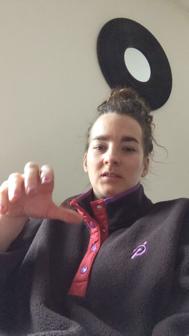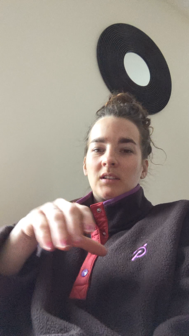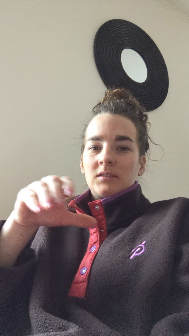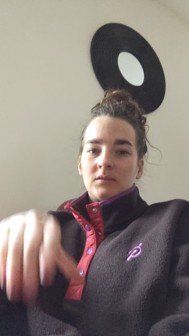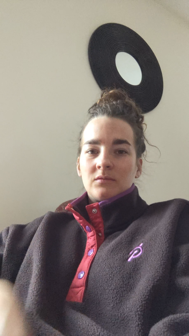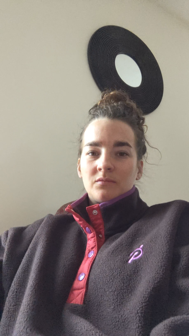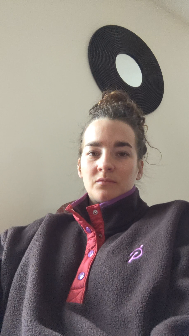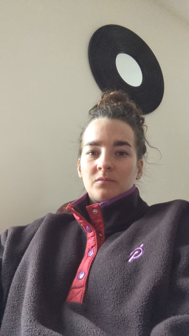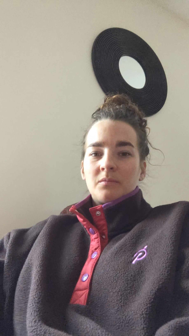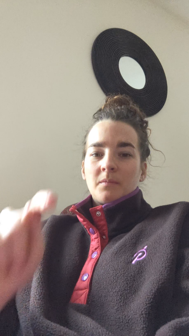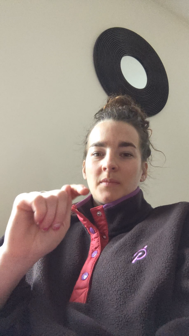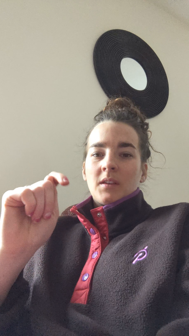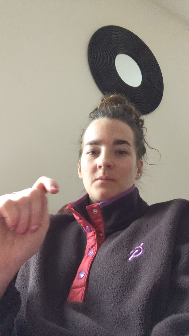bathroom